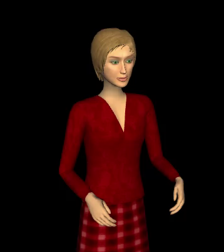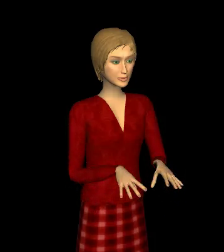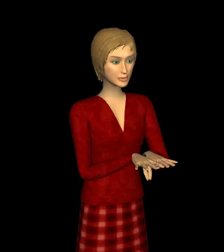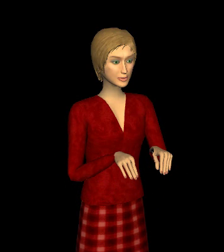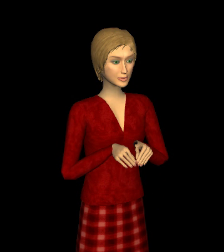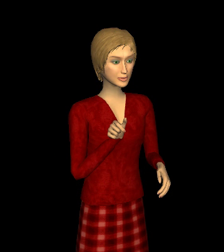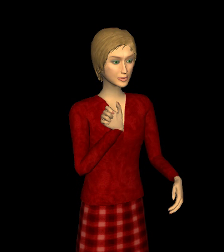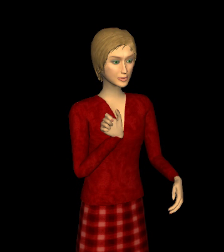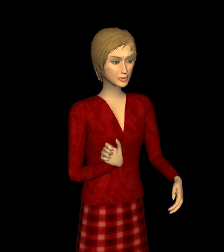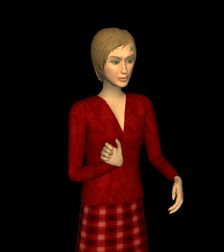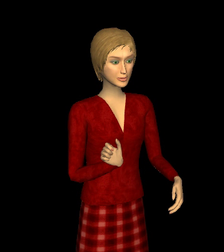فرد من العائلة